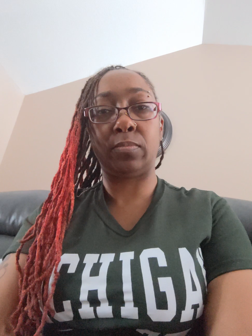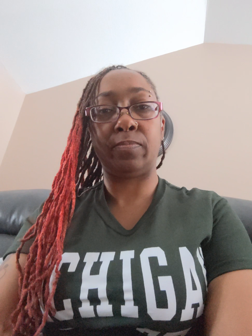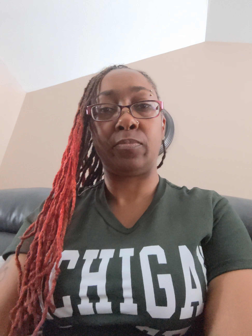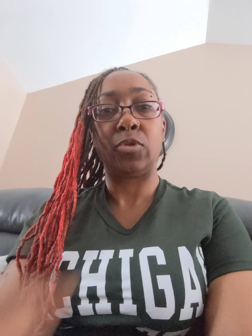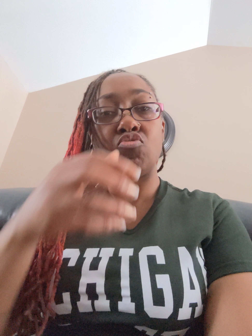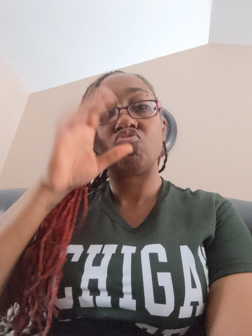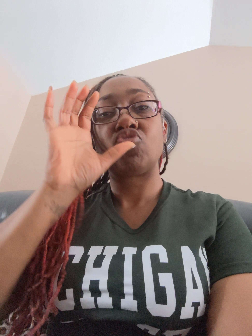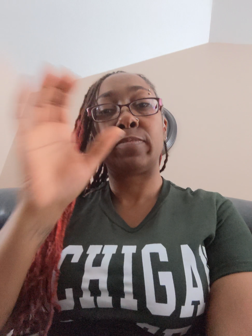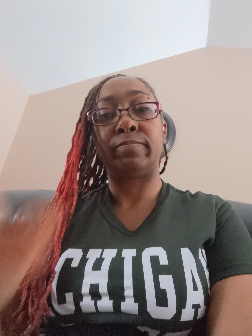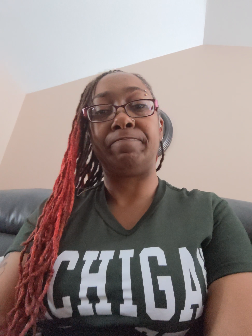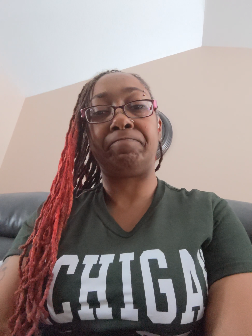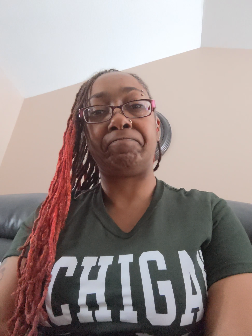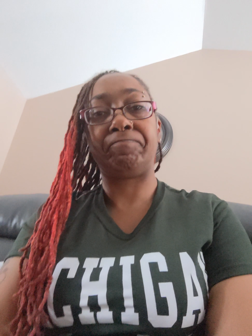drink